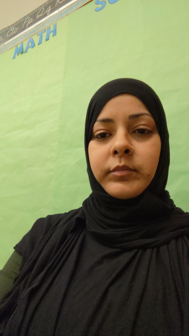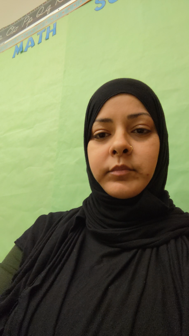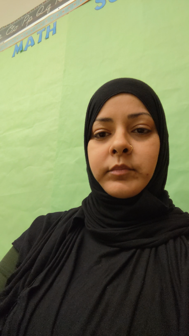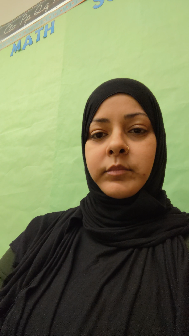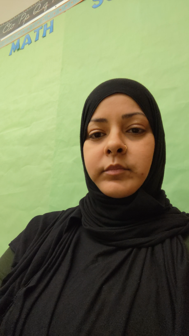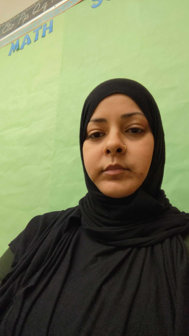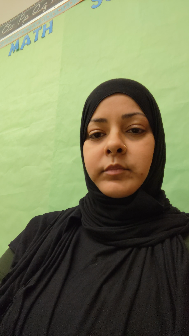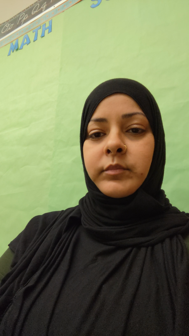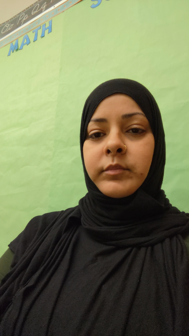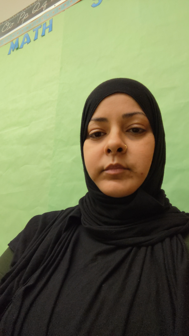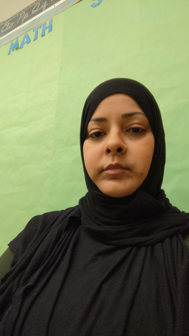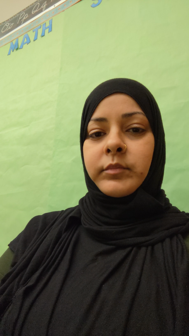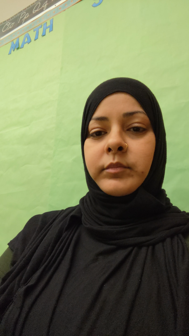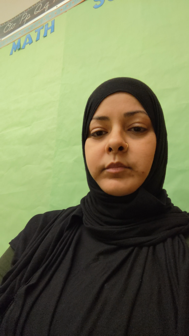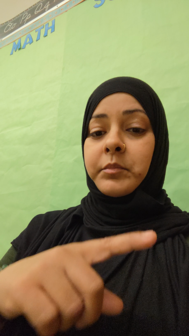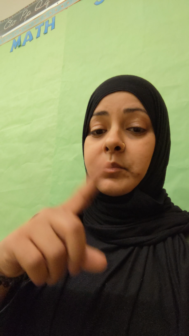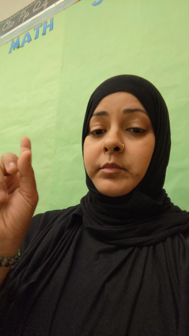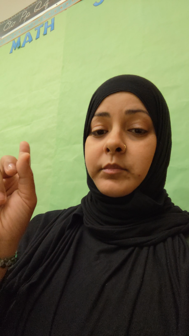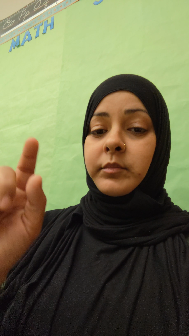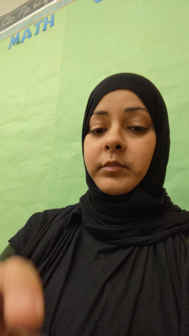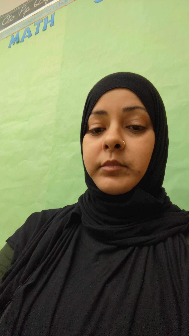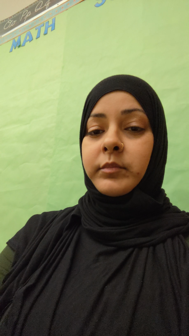but